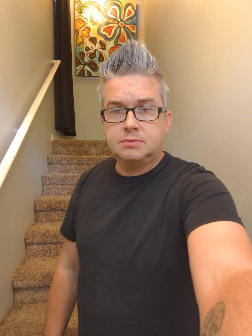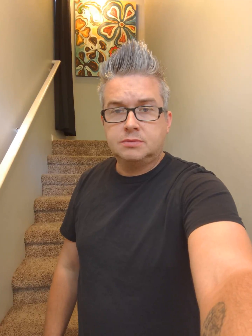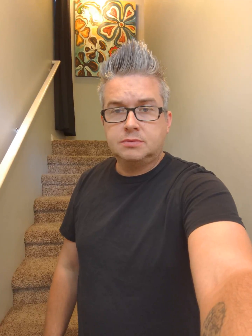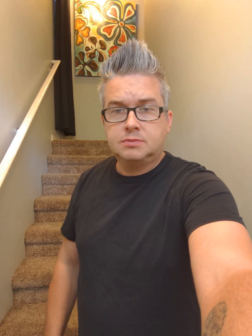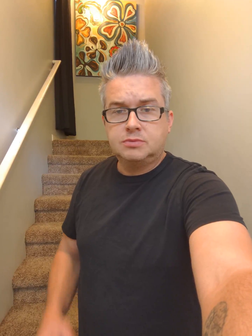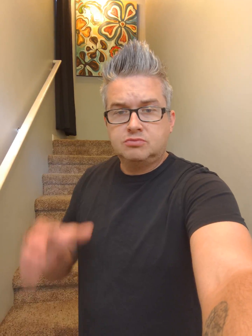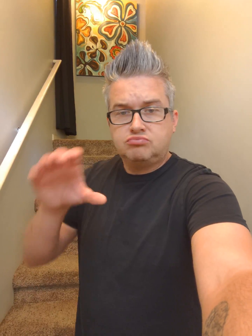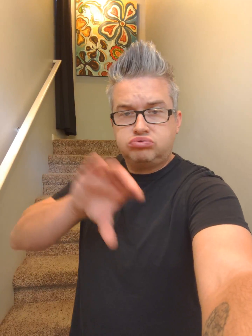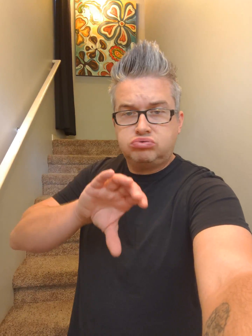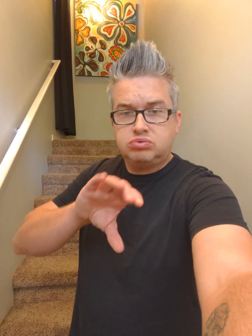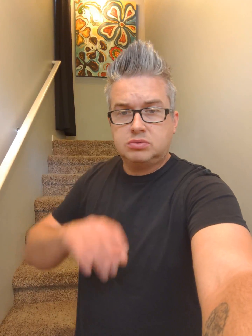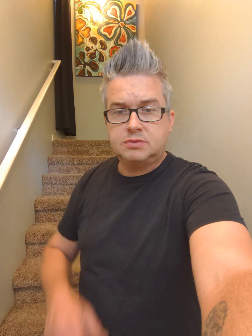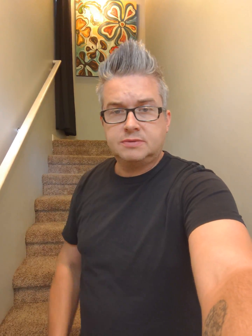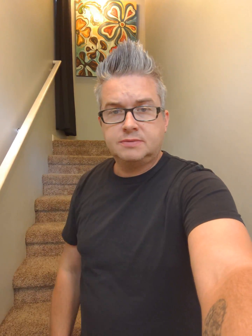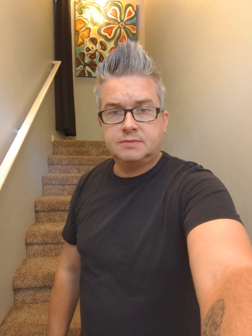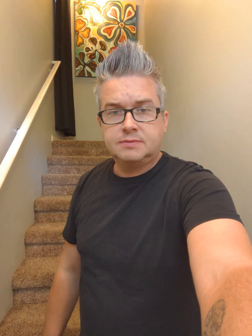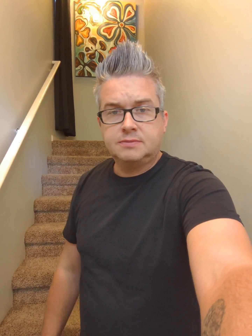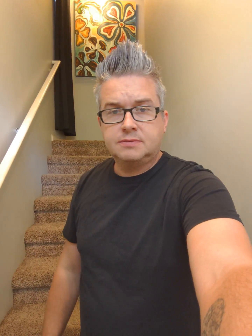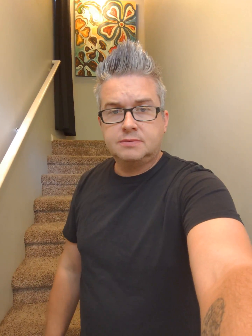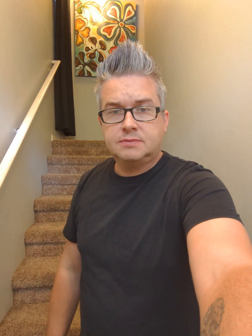dump